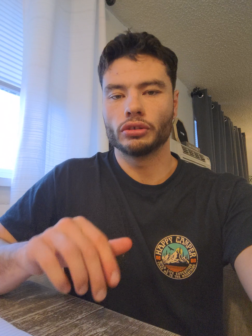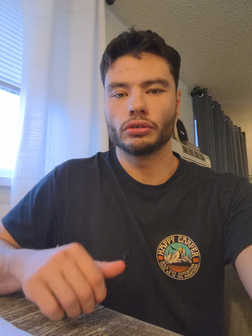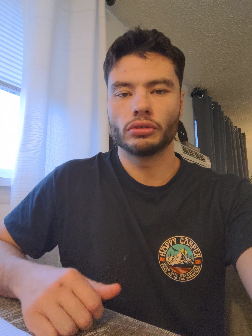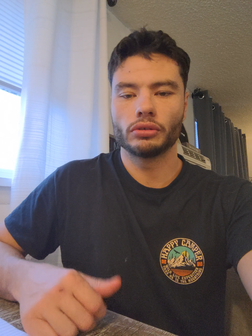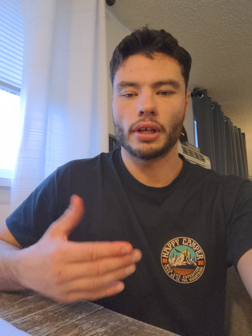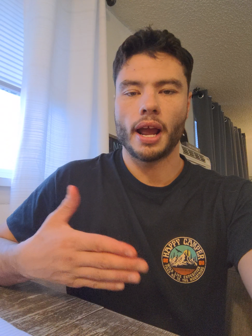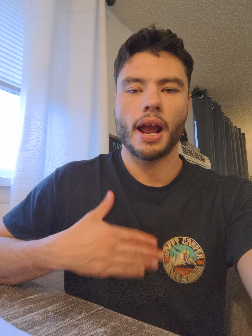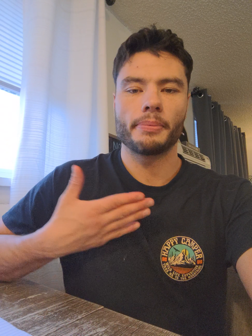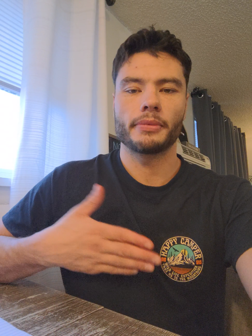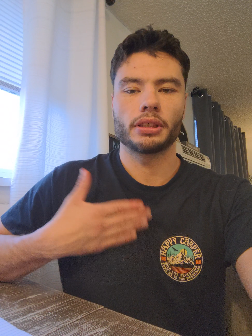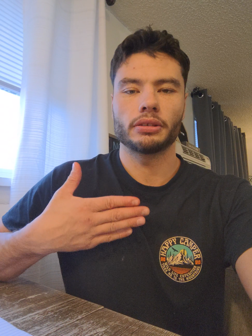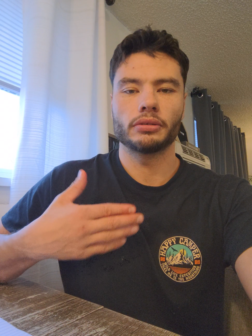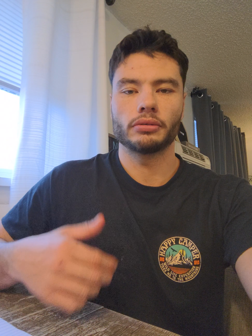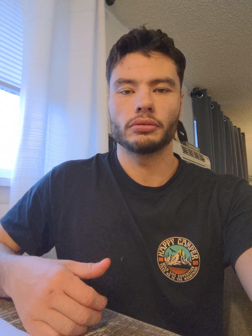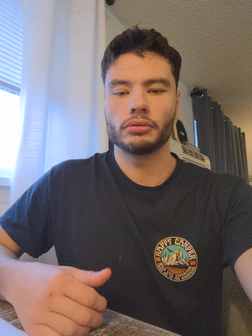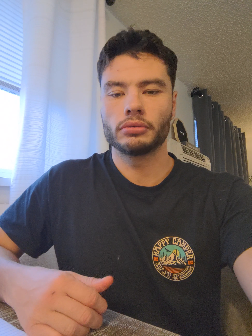happy